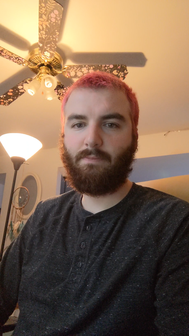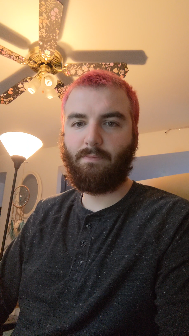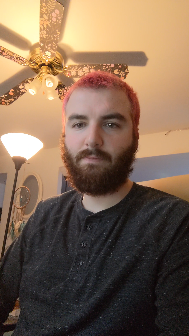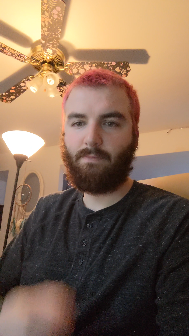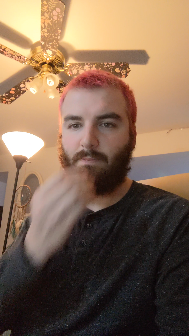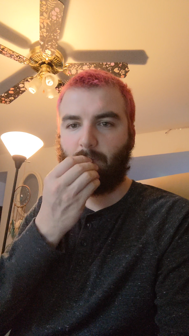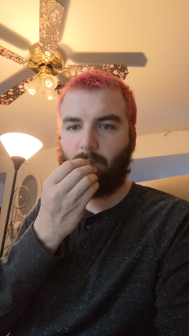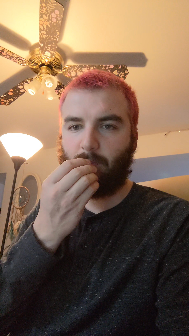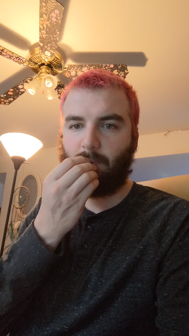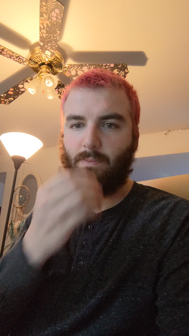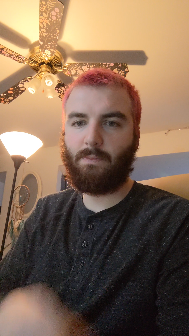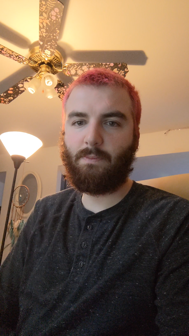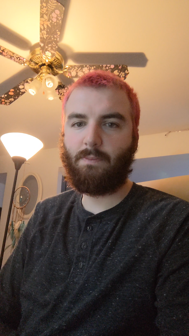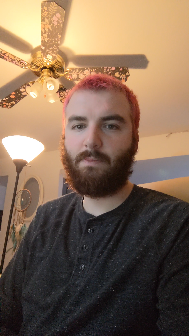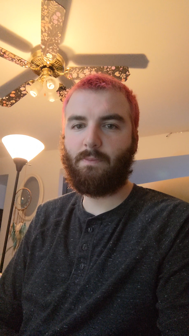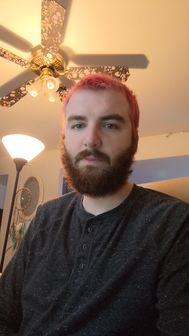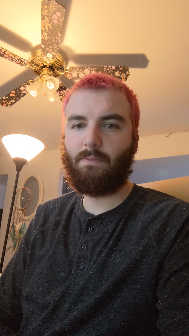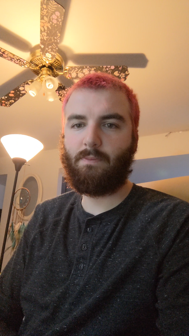eat